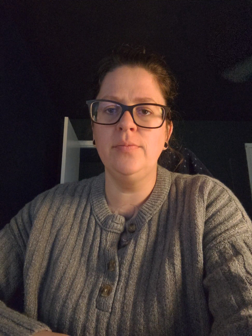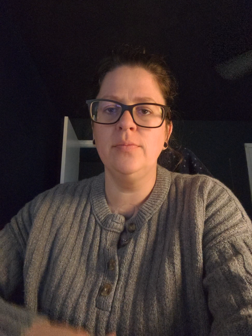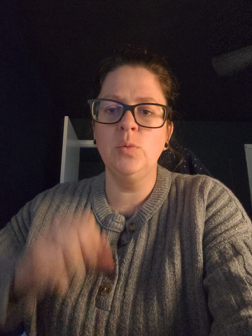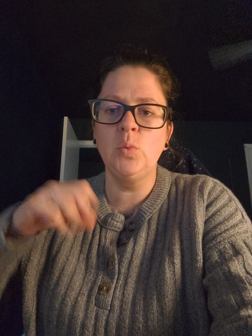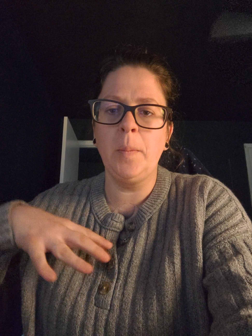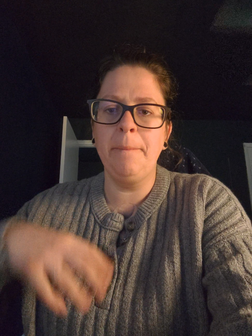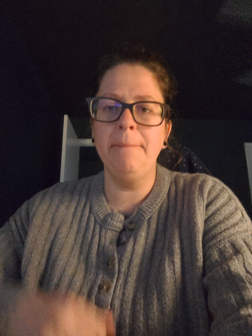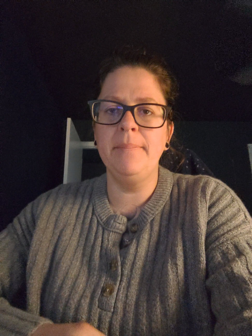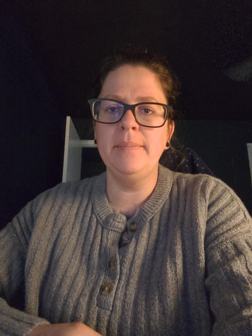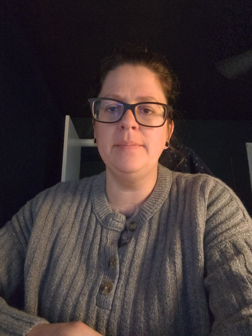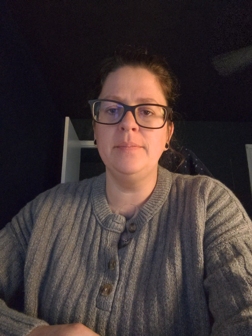drop